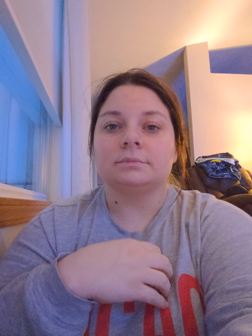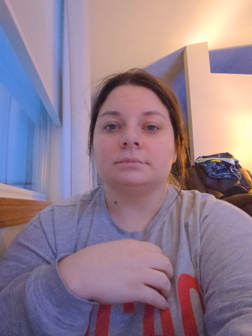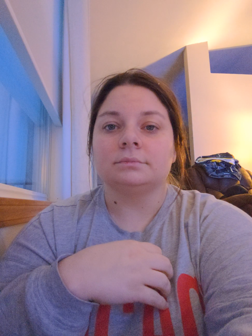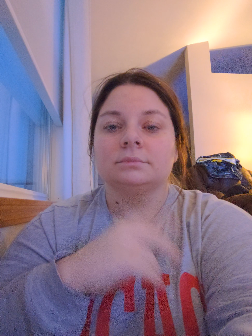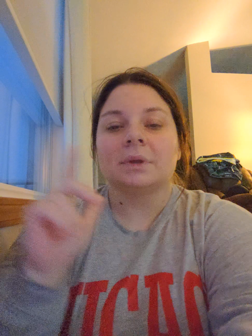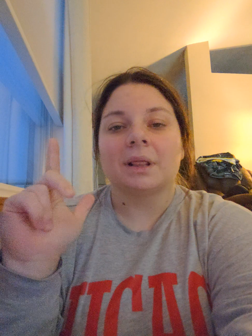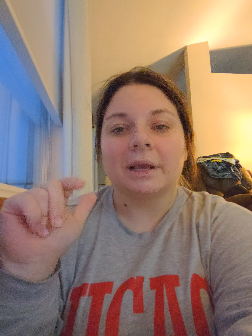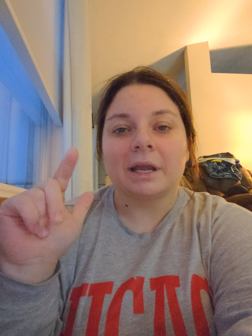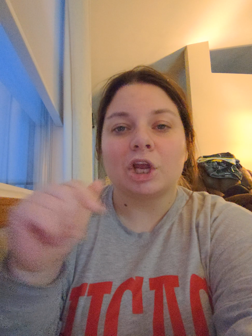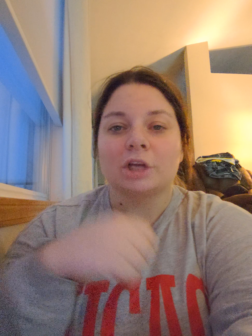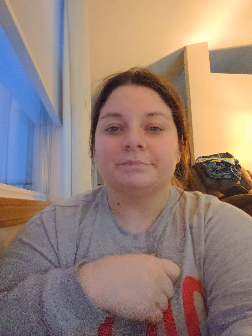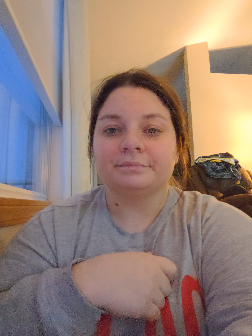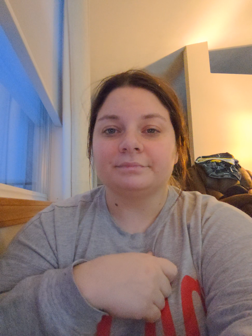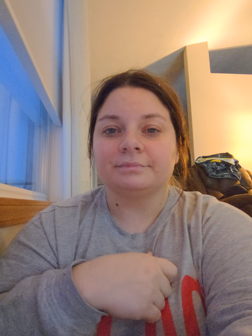later